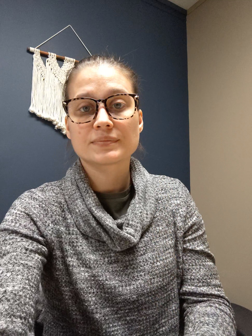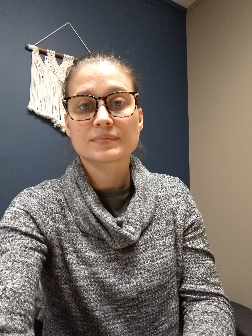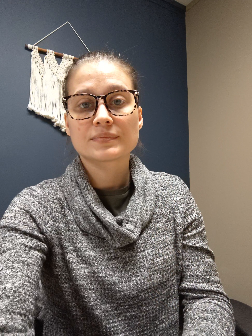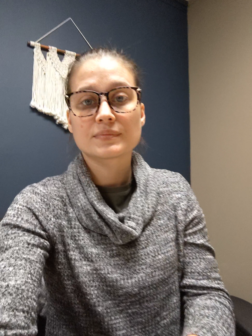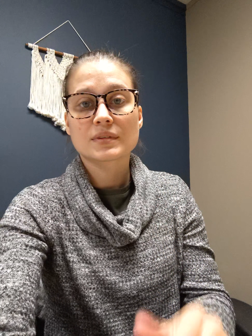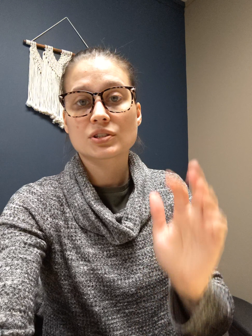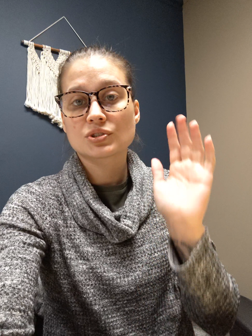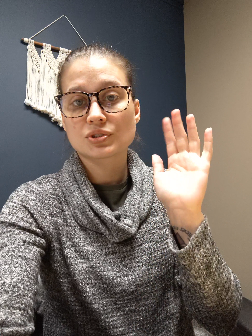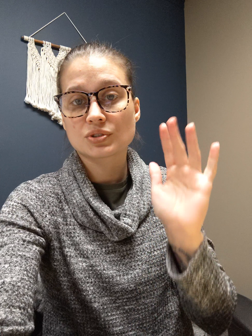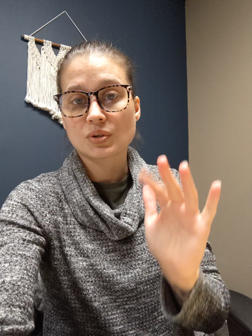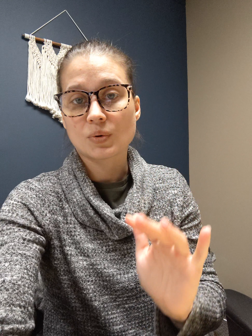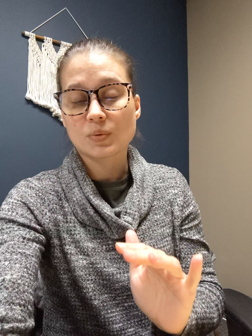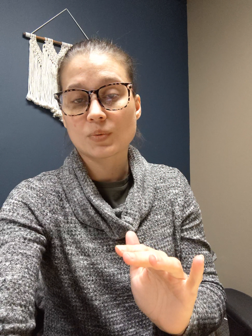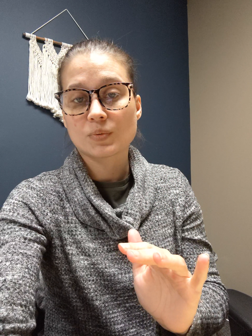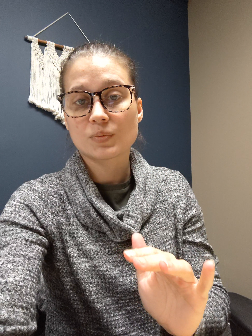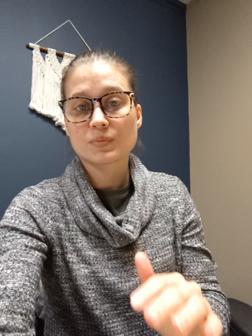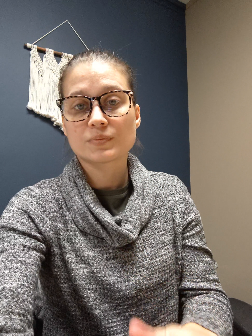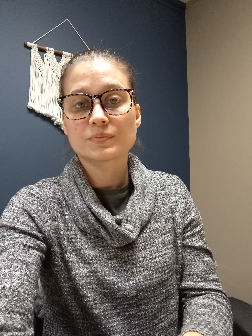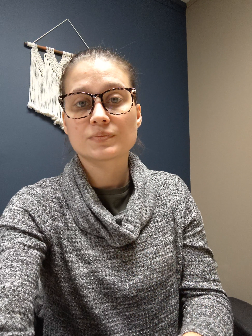snow